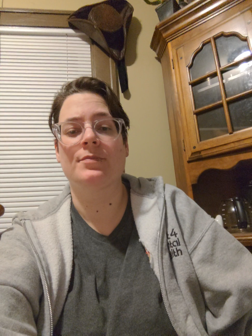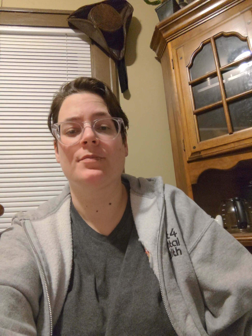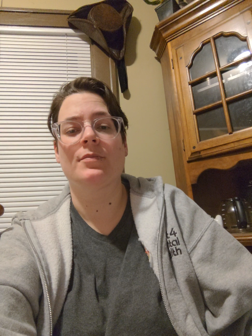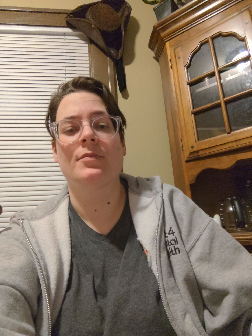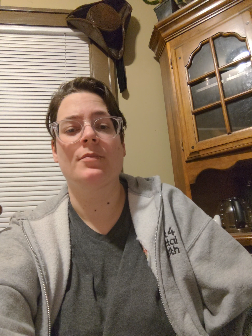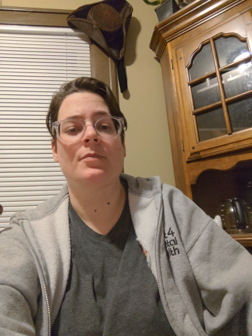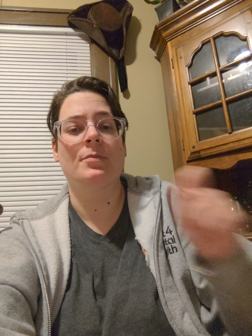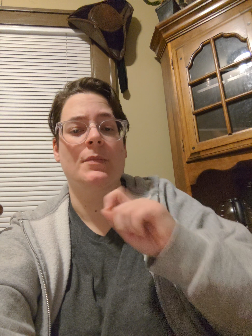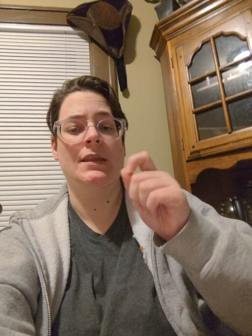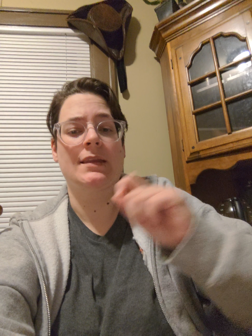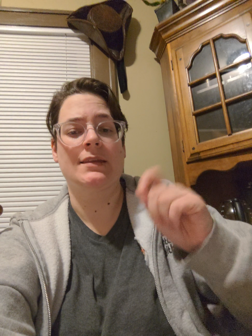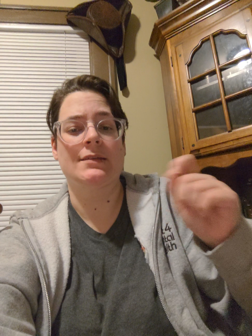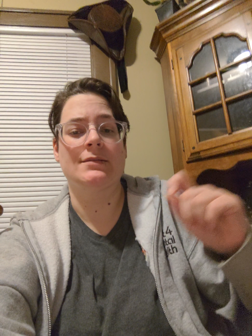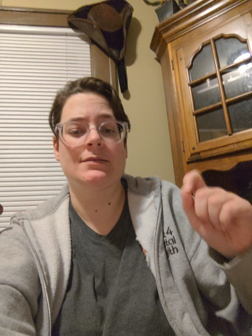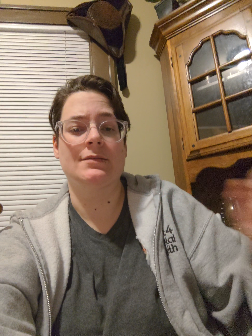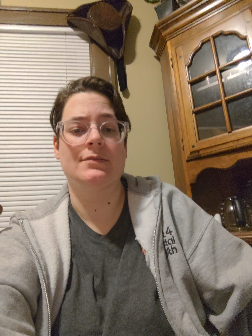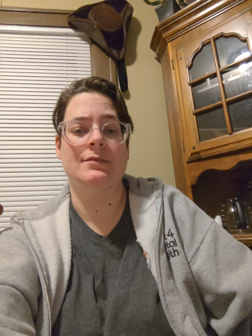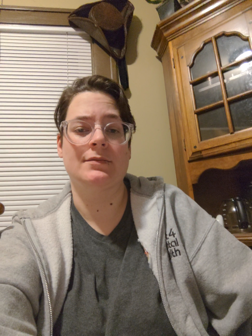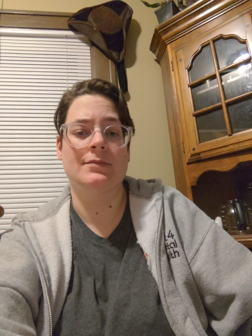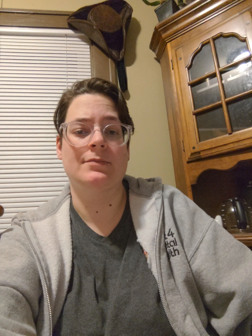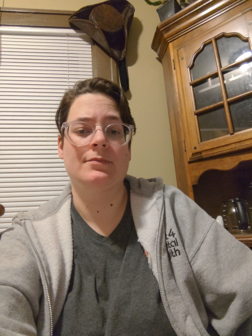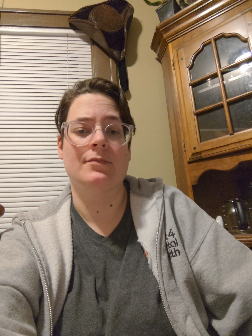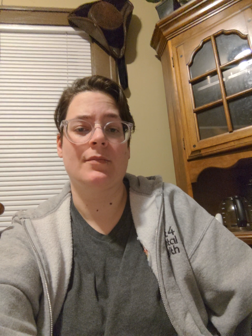pen